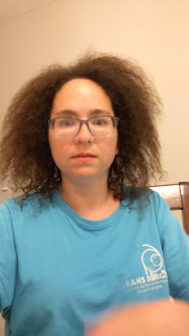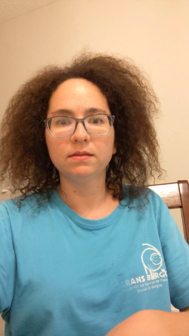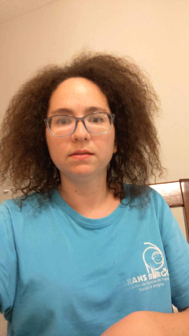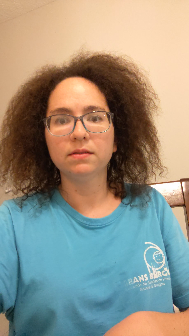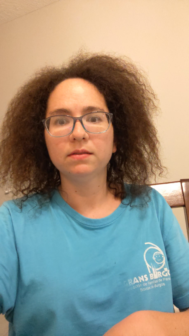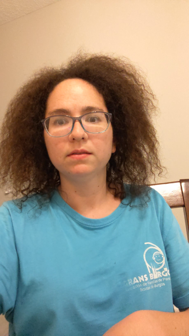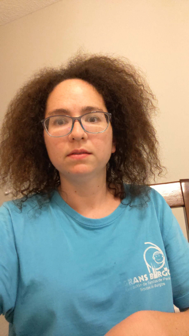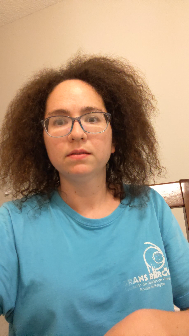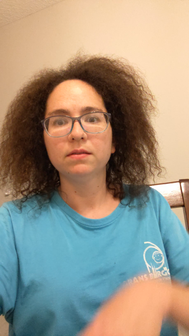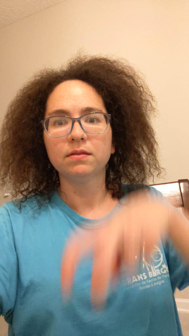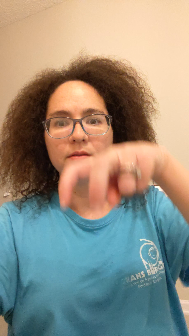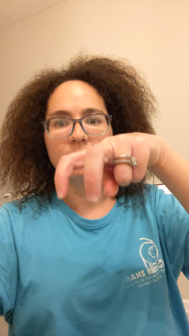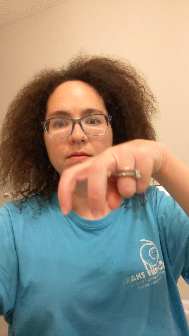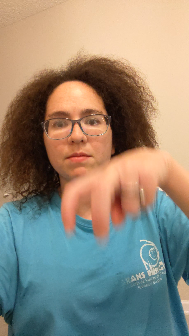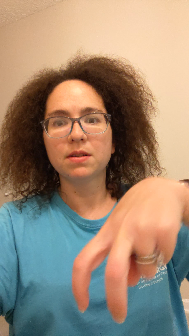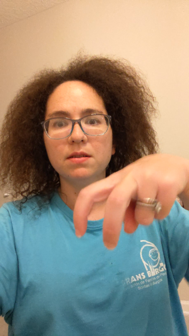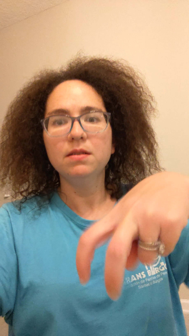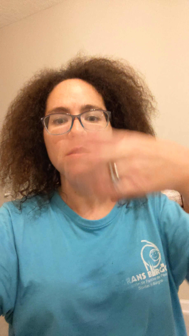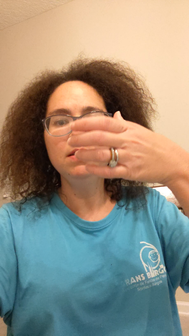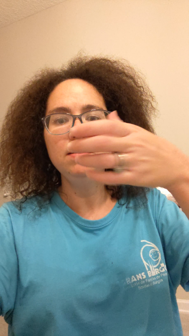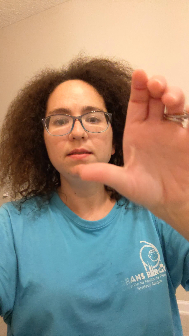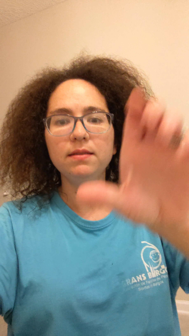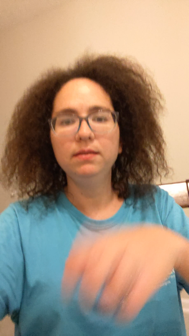potato chip